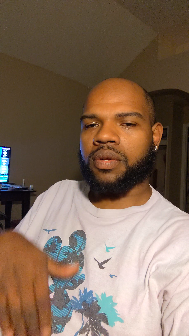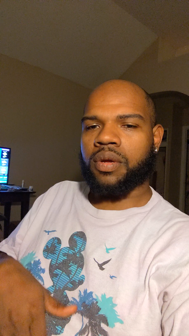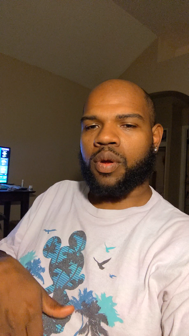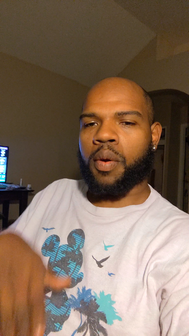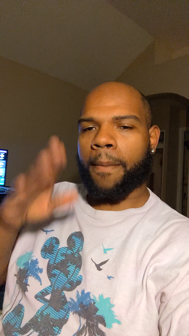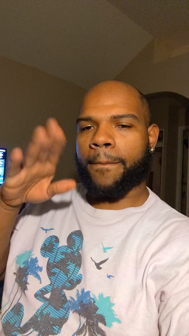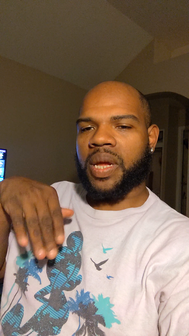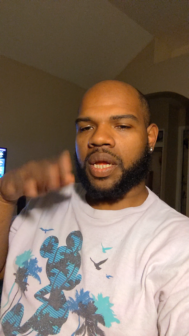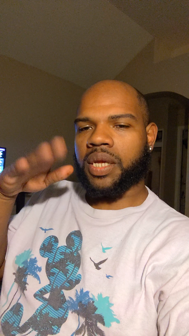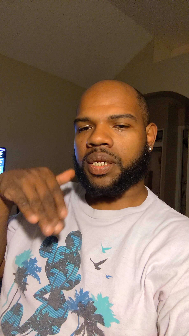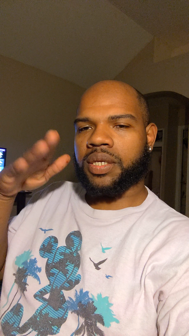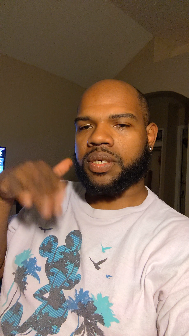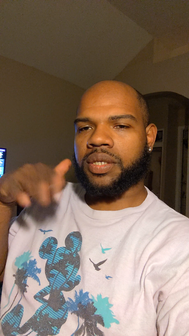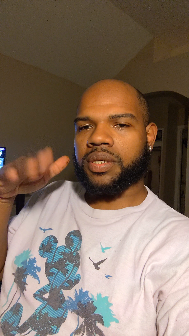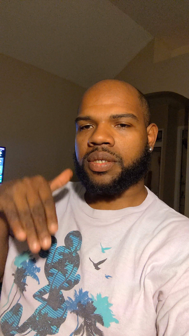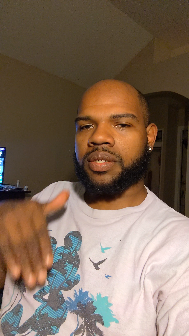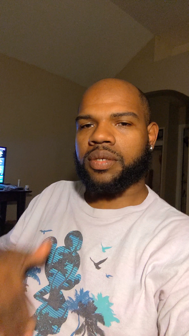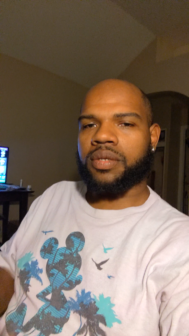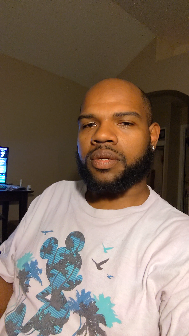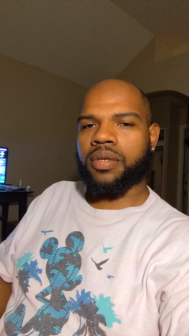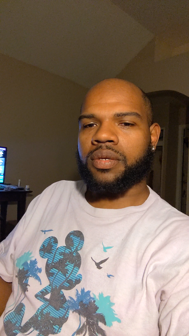paint